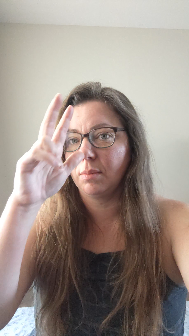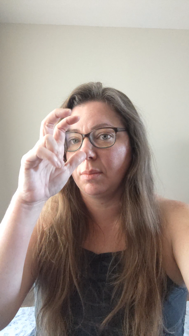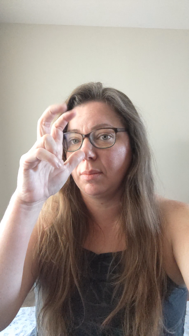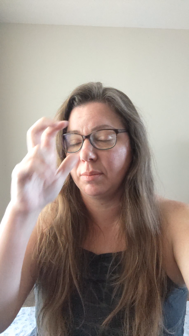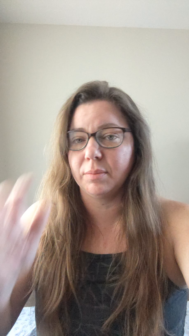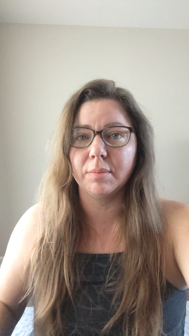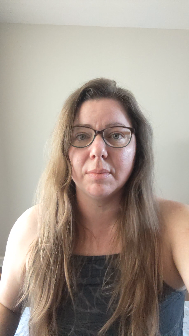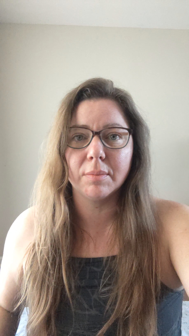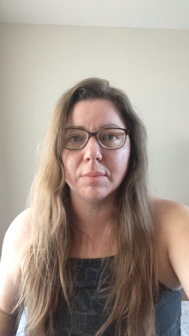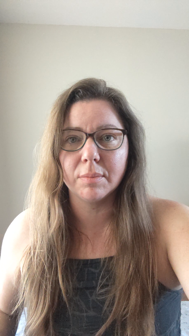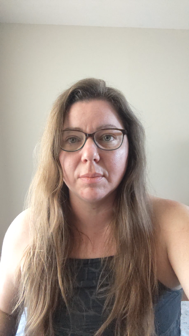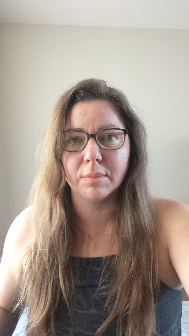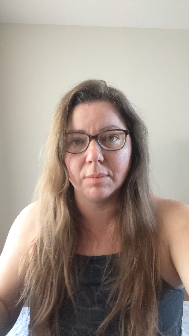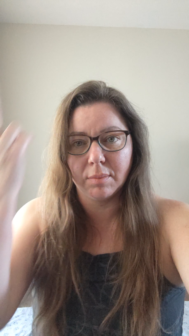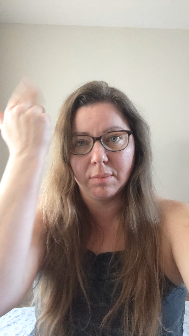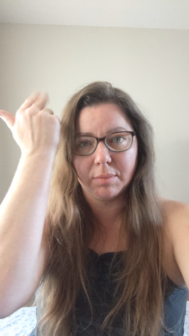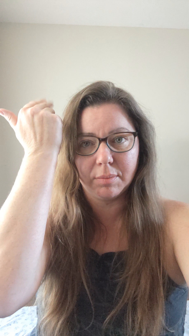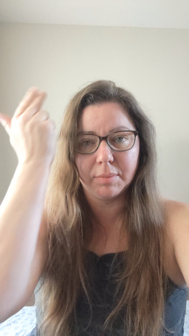bunny